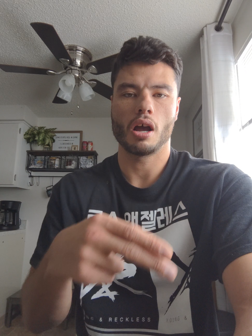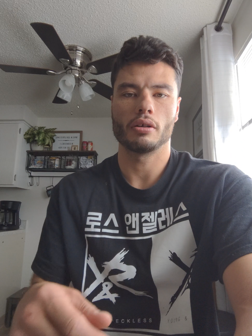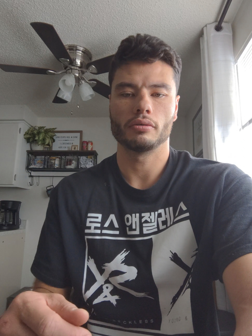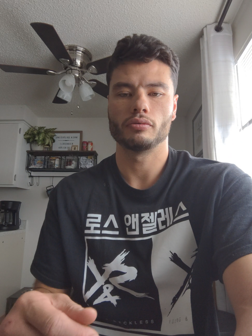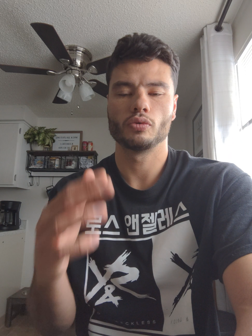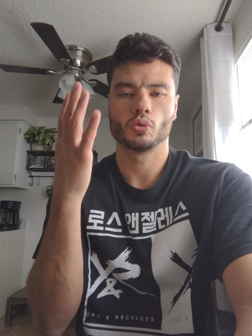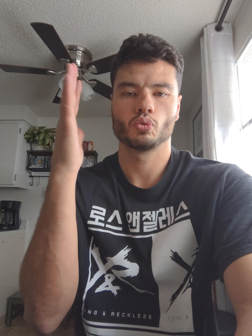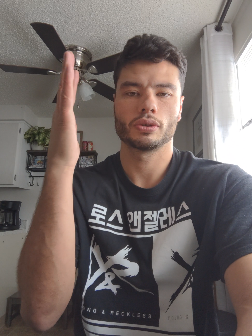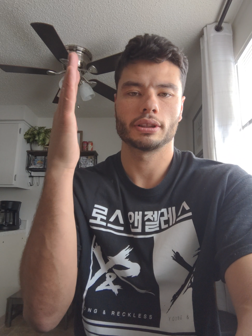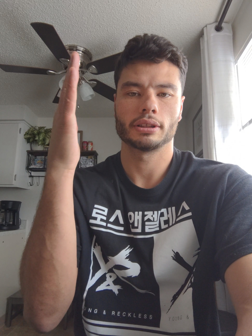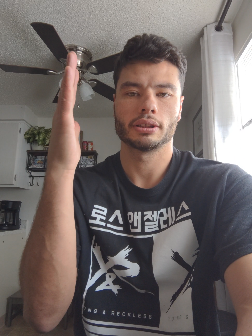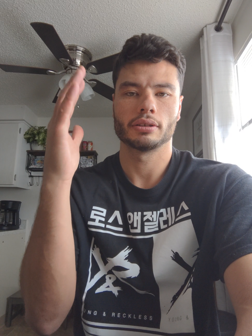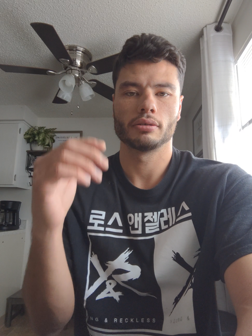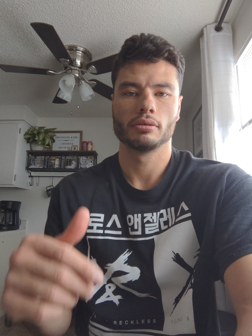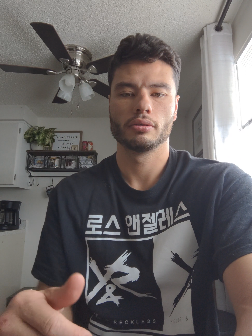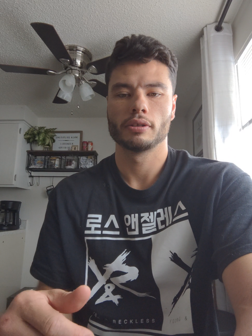tree